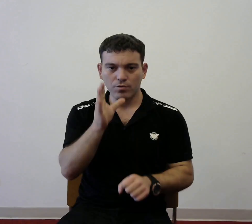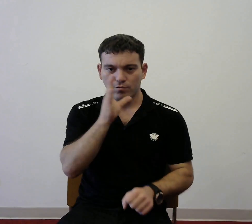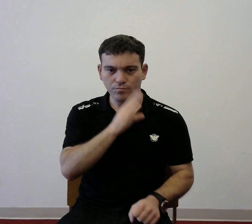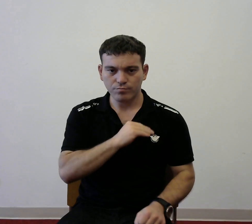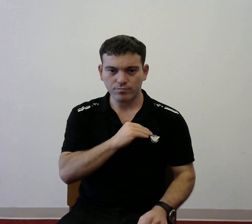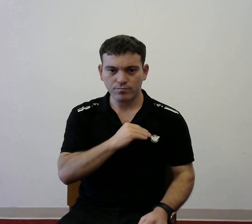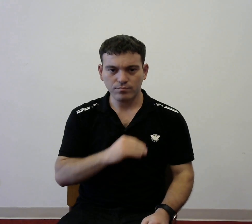bilmək